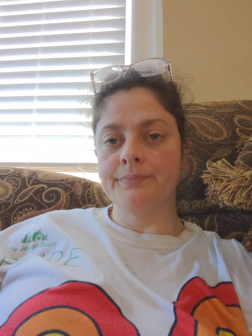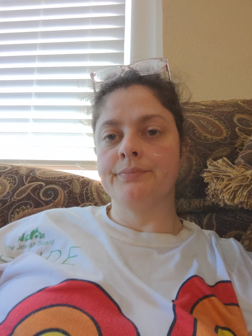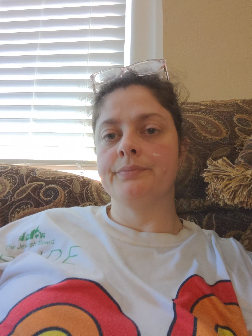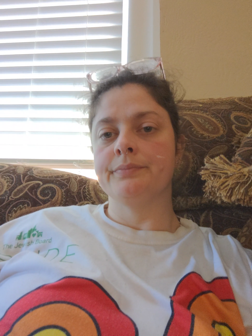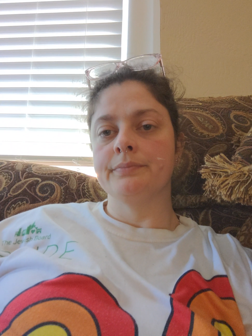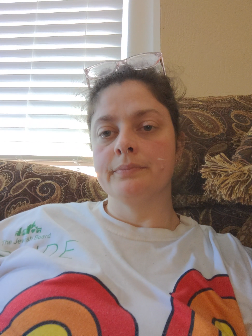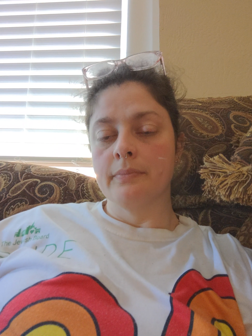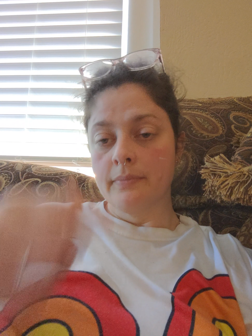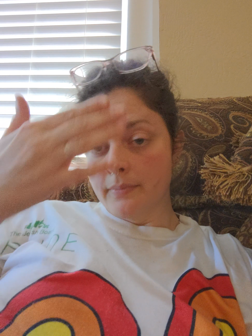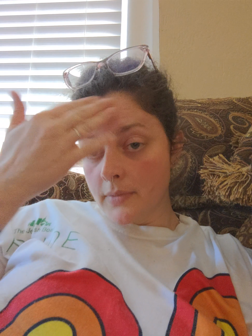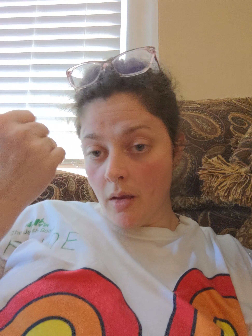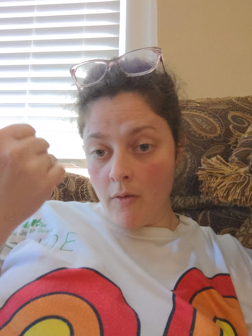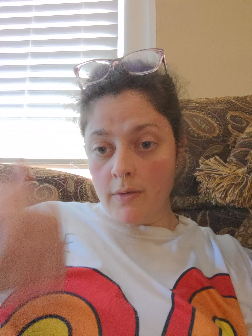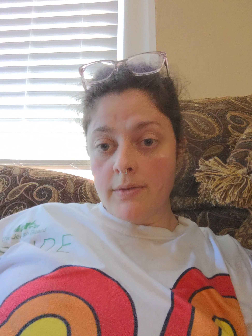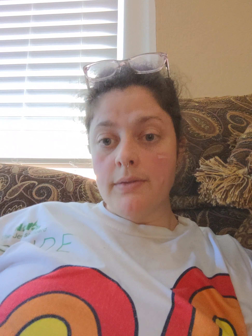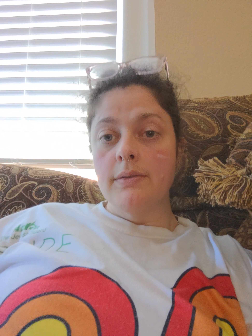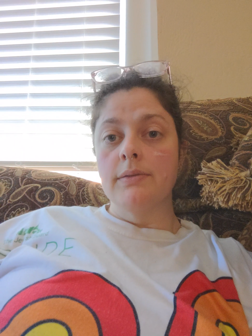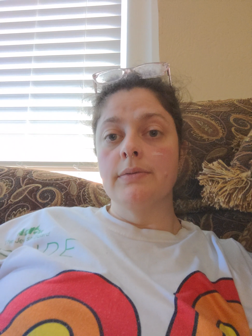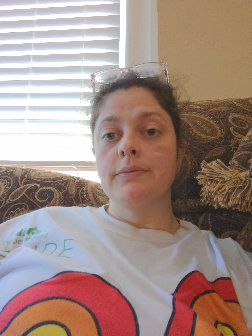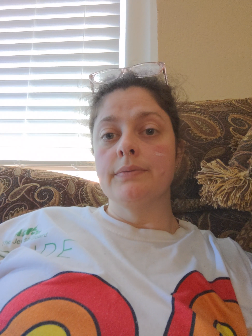because